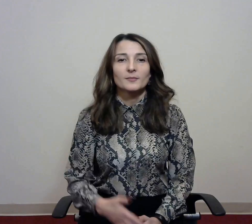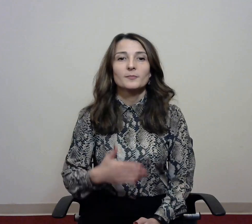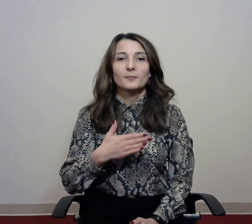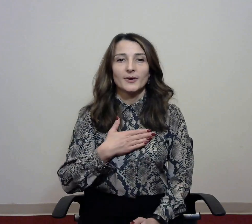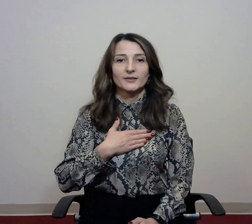mən